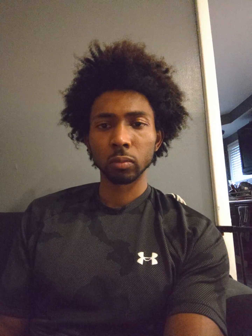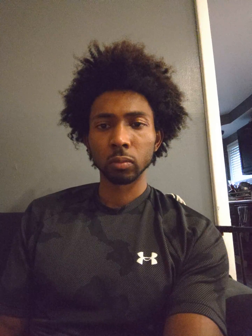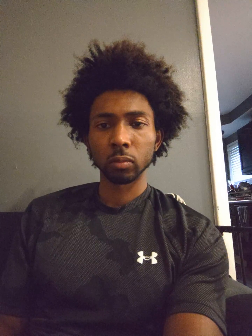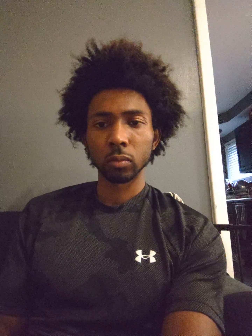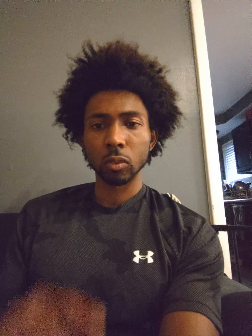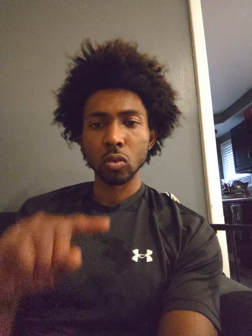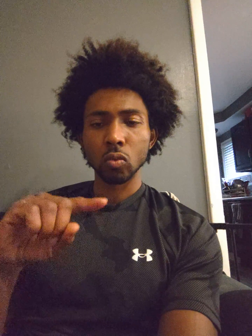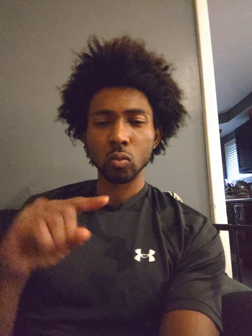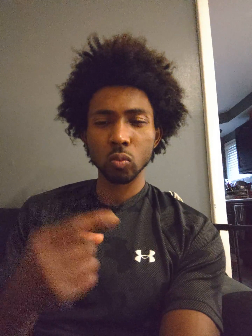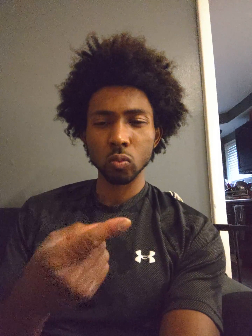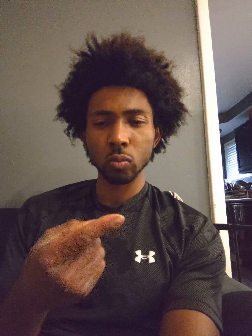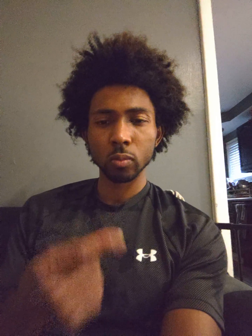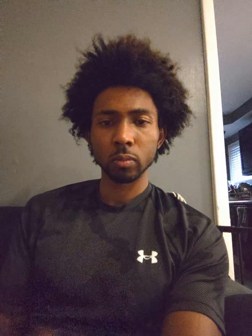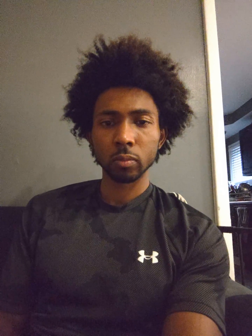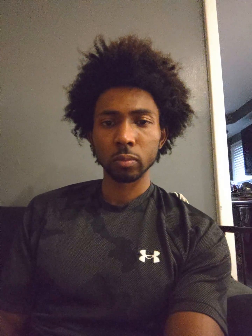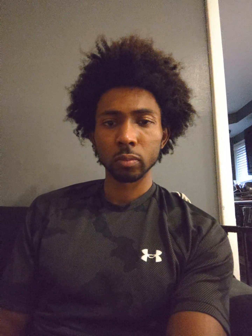hurt